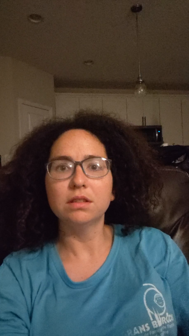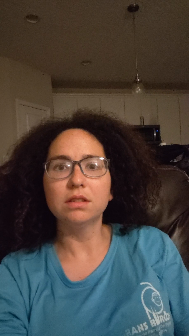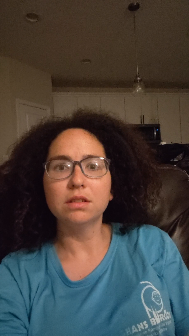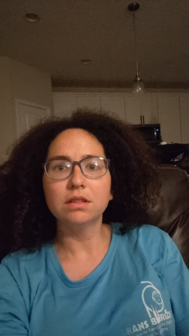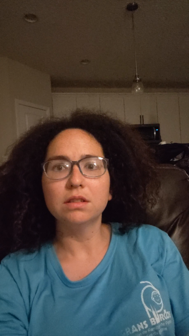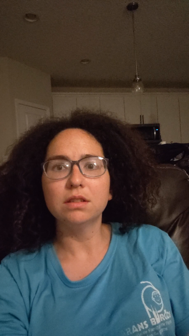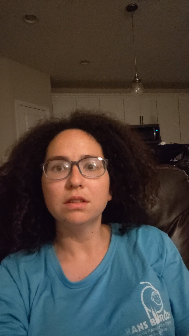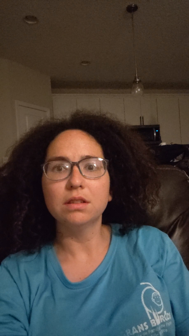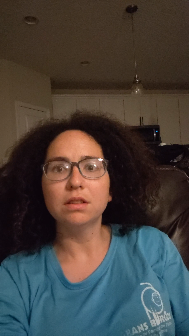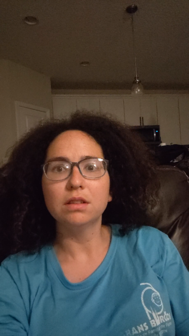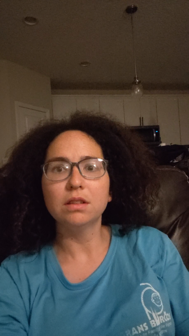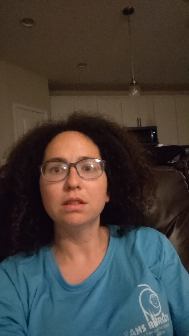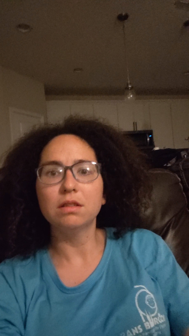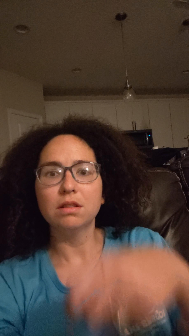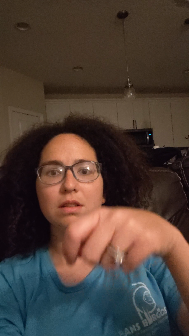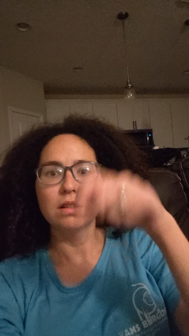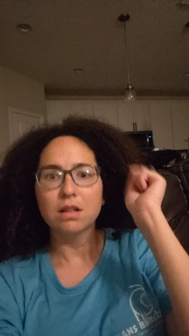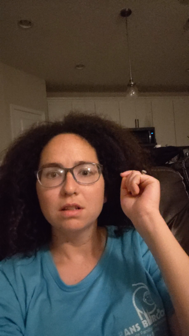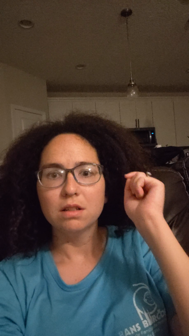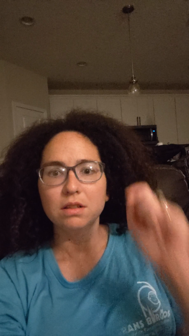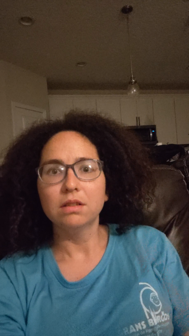rip